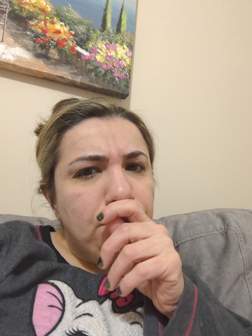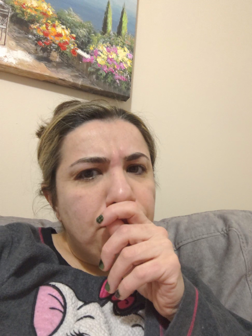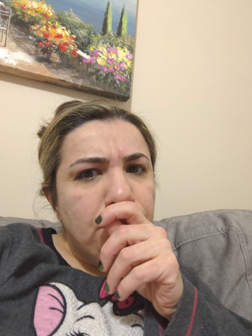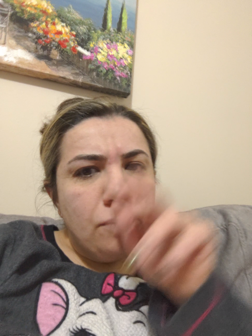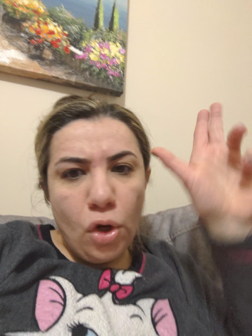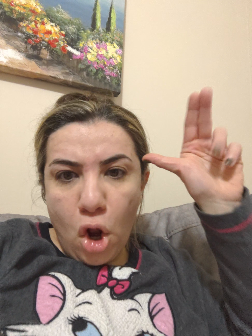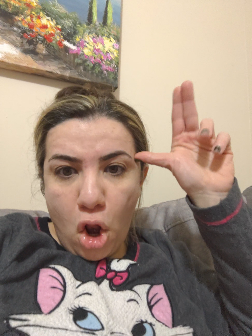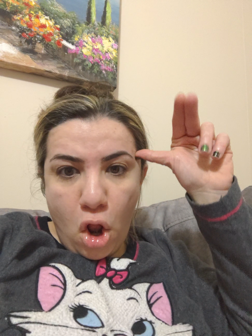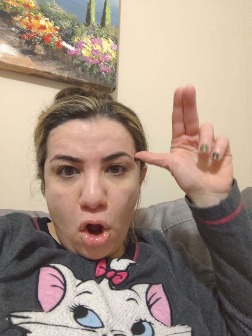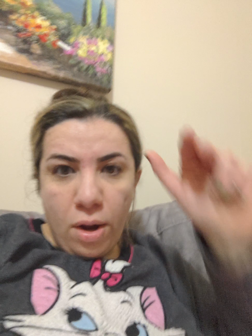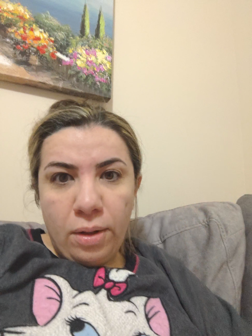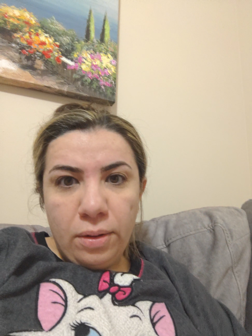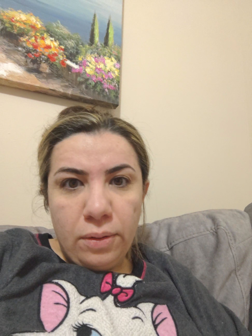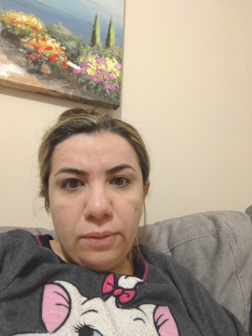horse